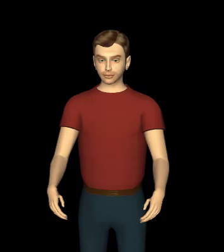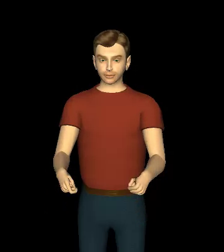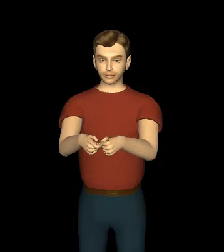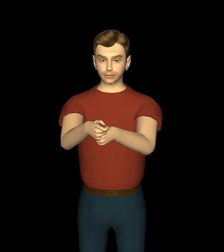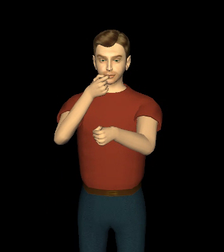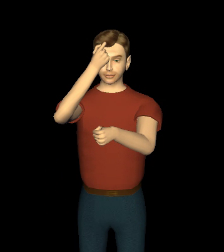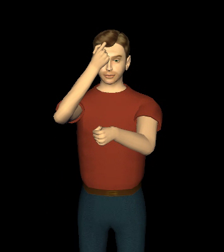مظلة